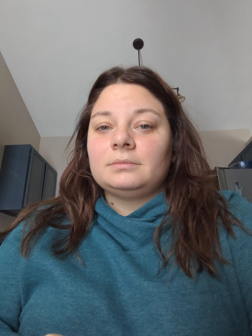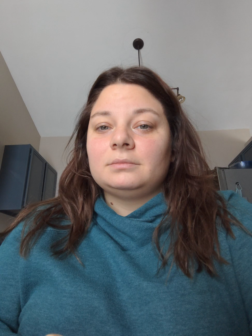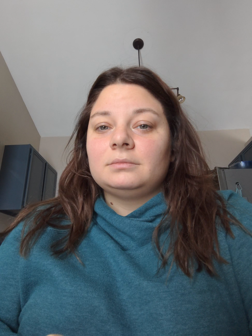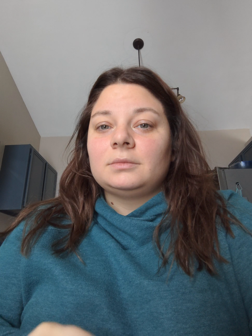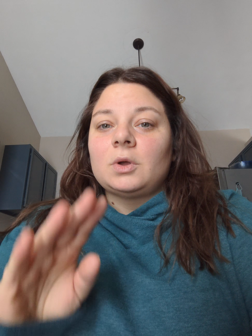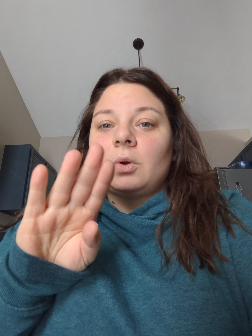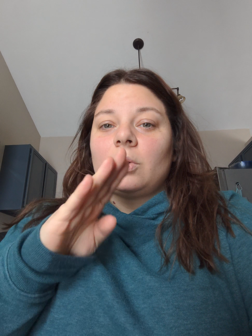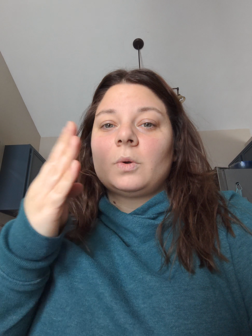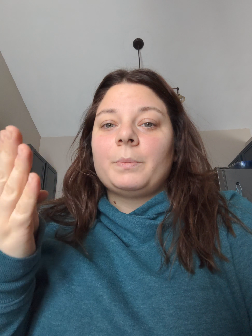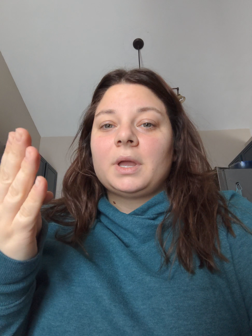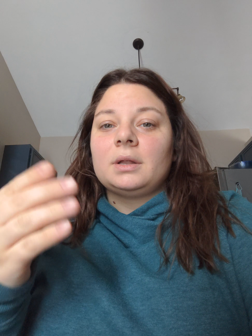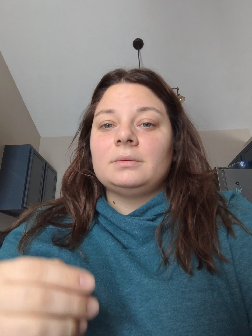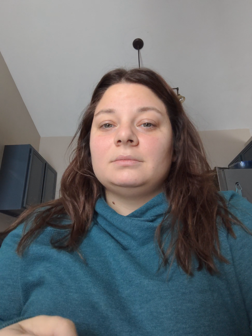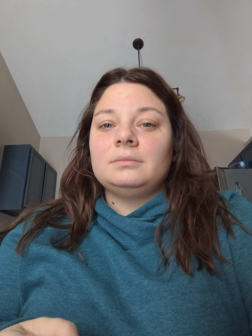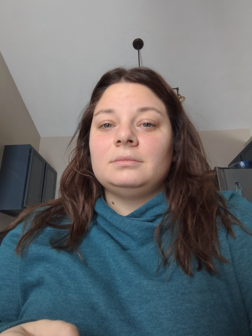open